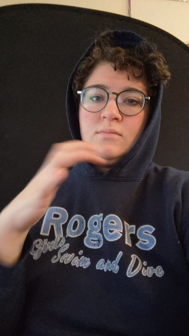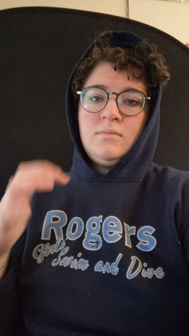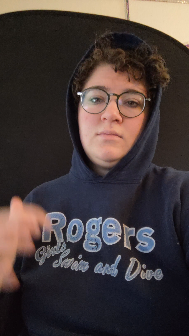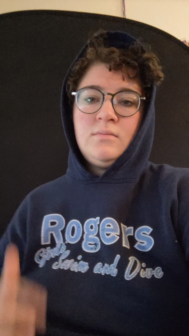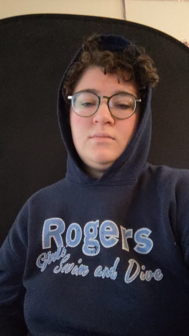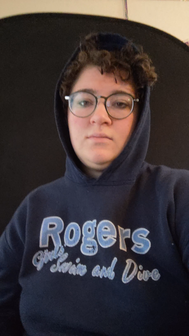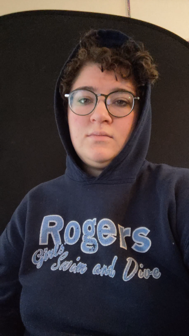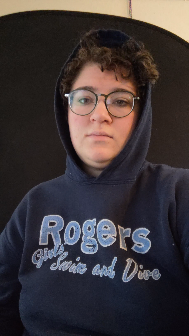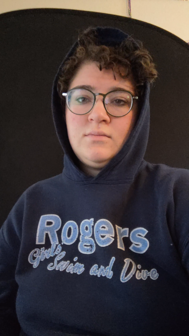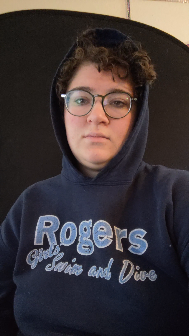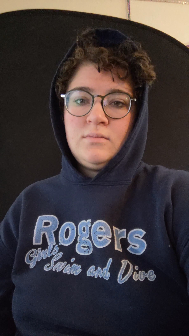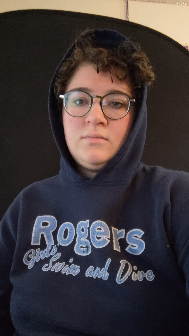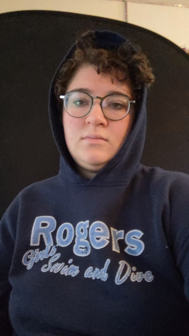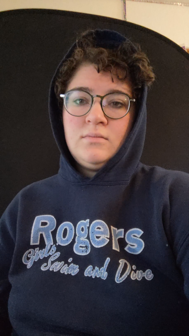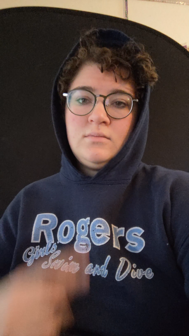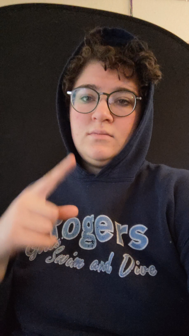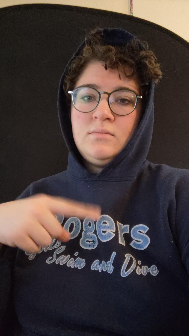about